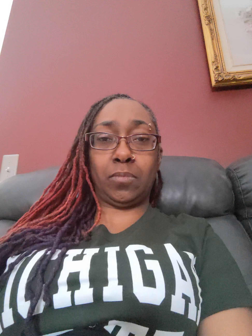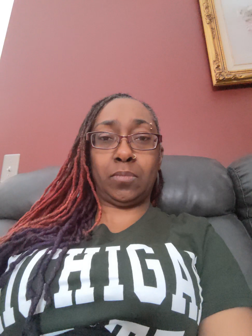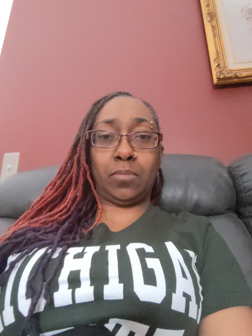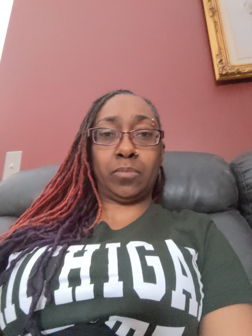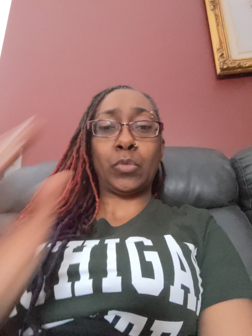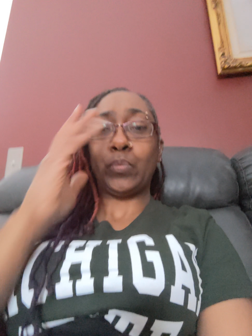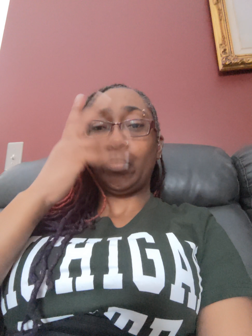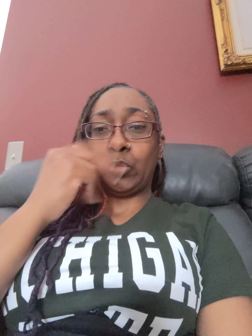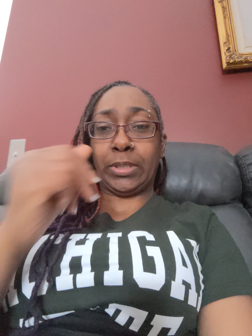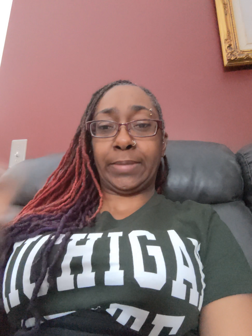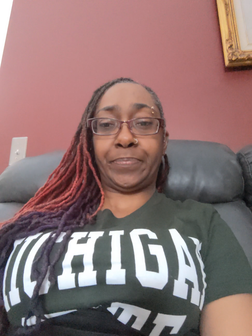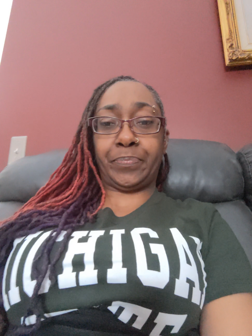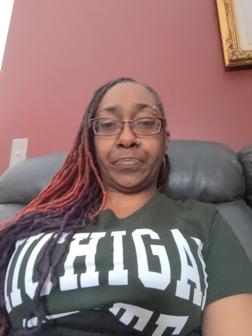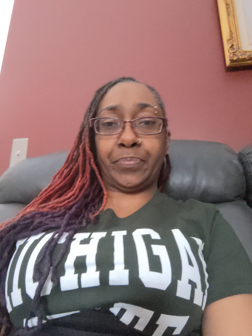pretty